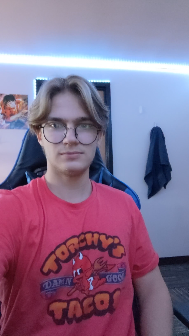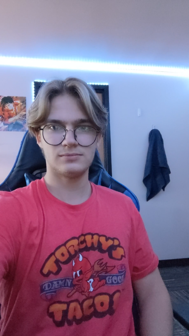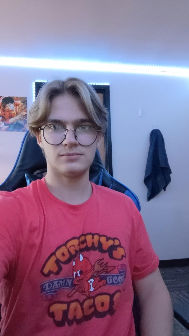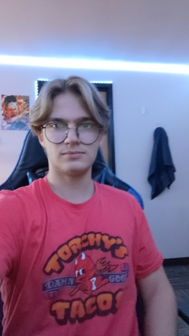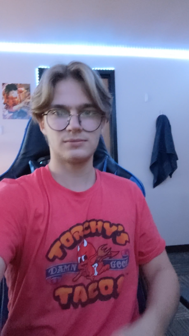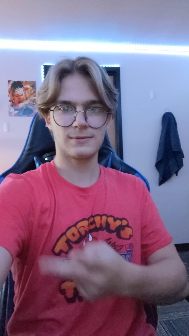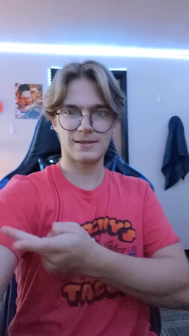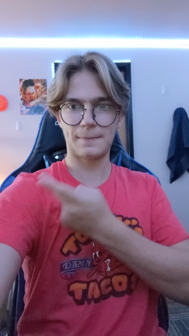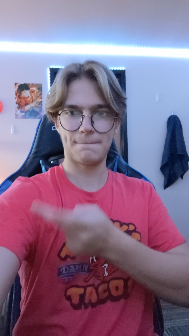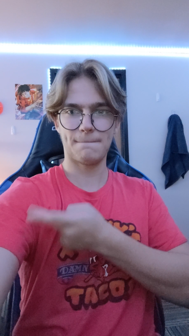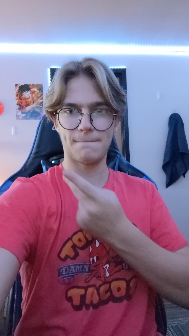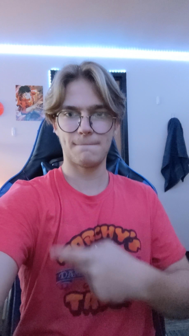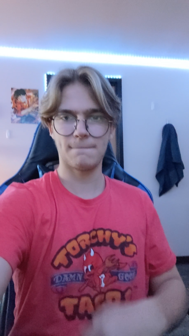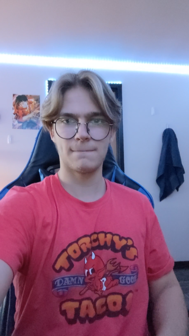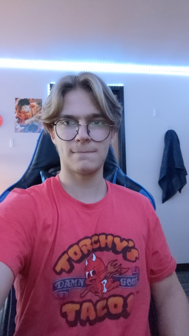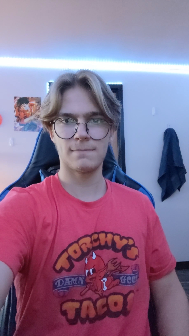sheep